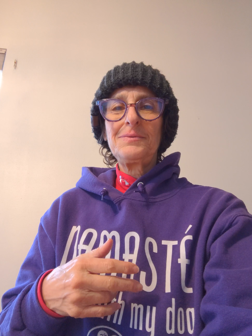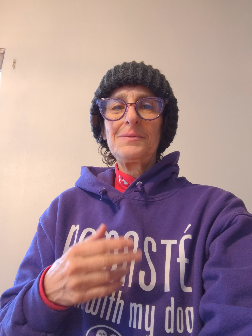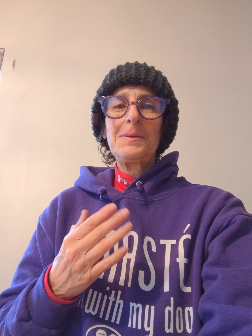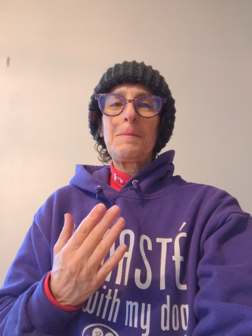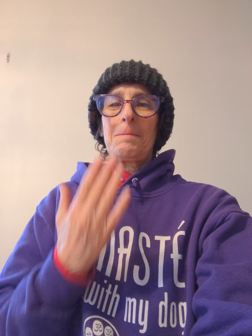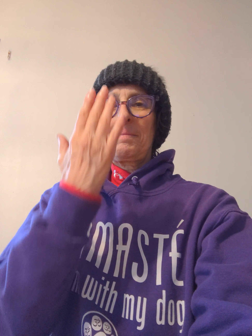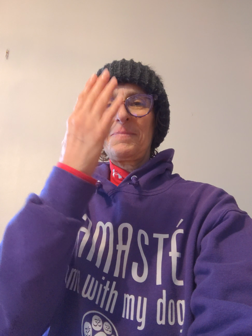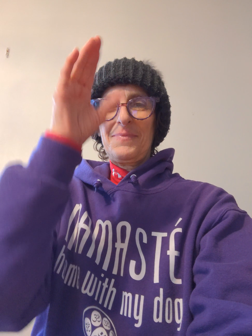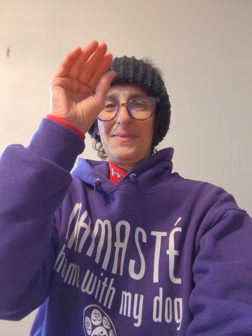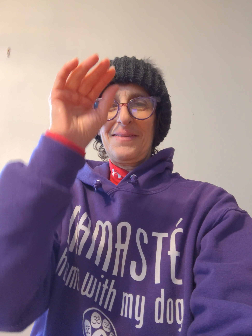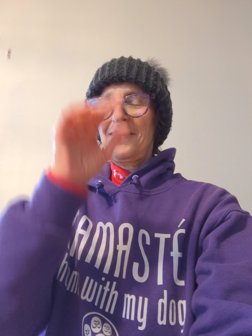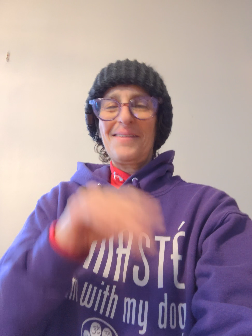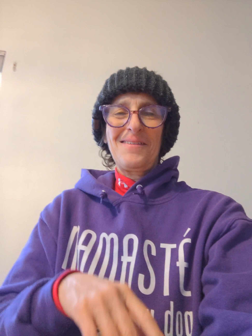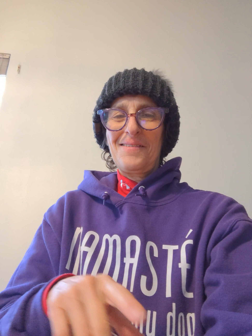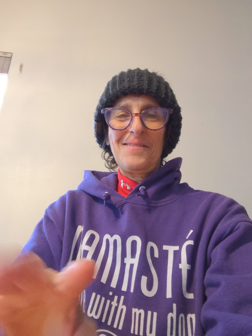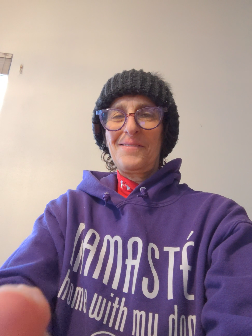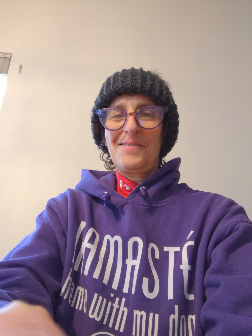mitten